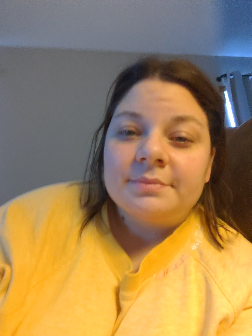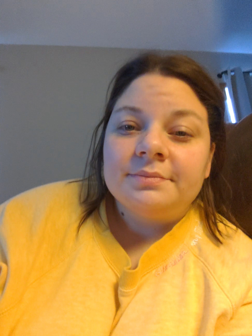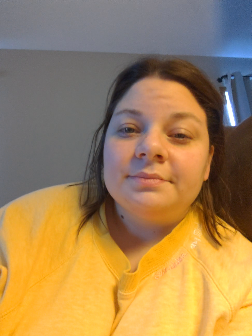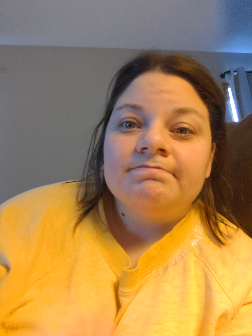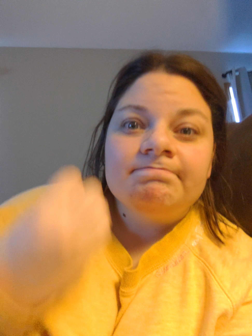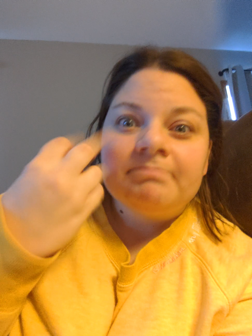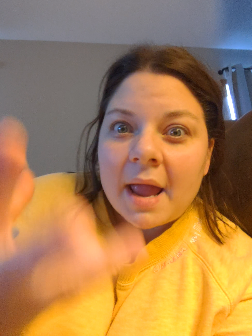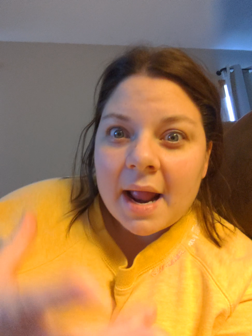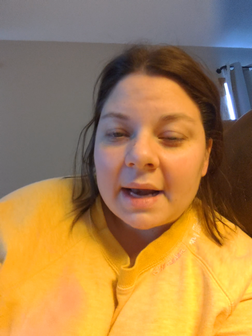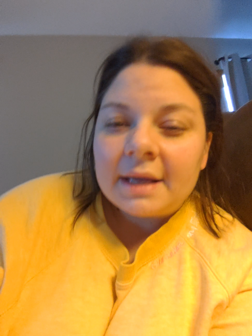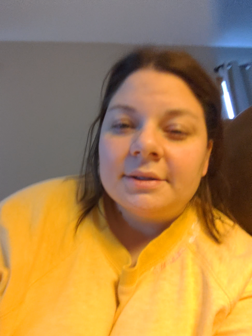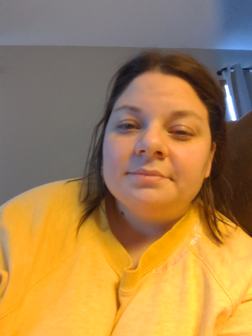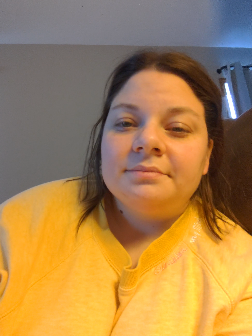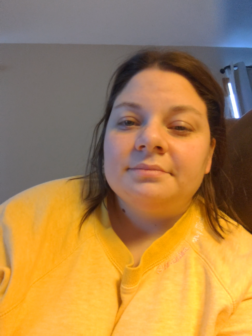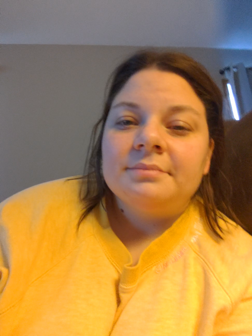many